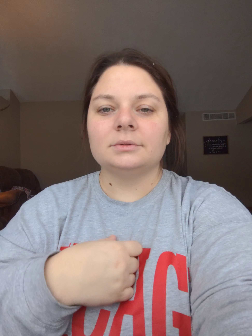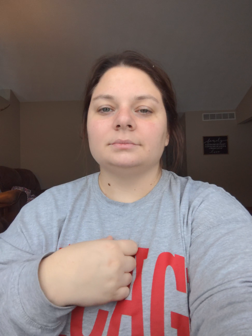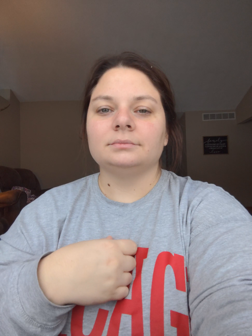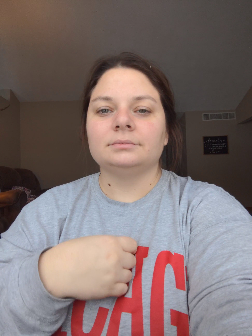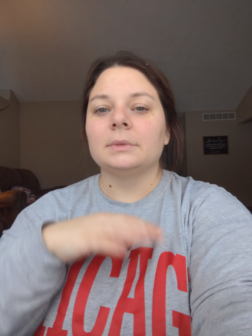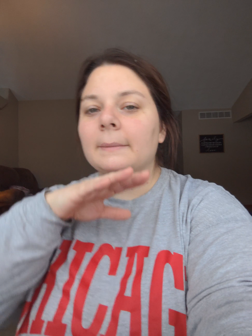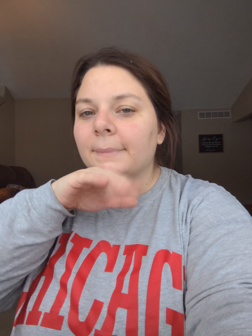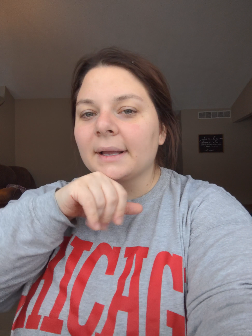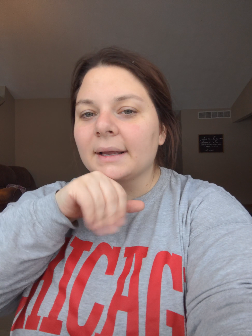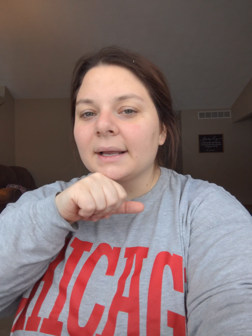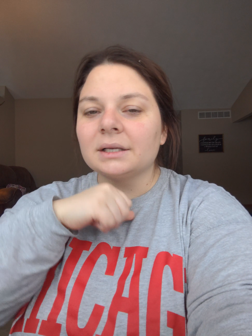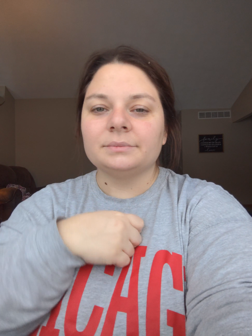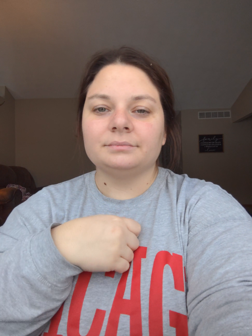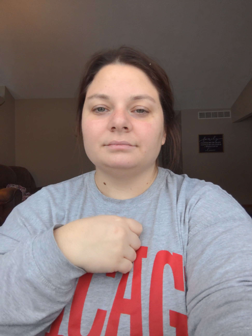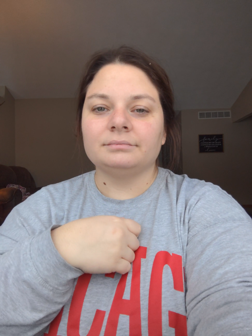pig